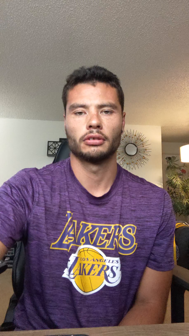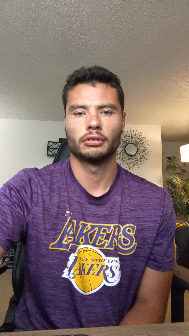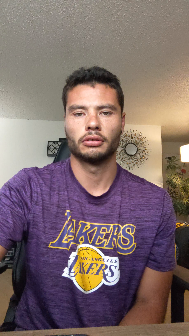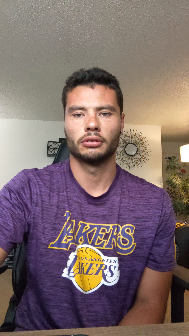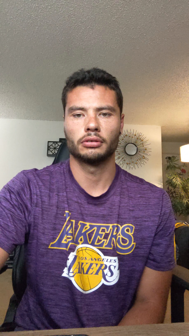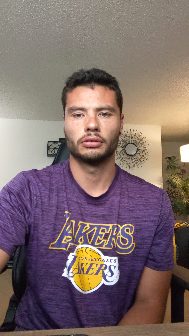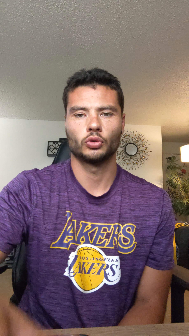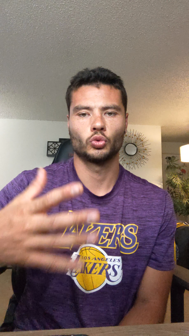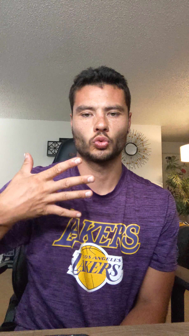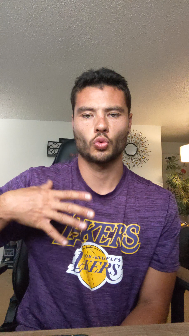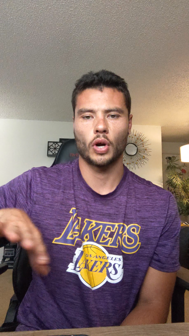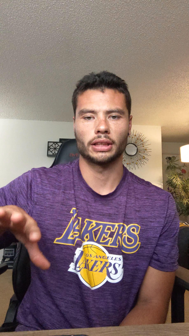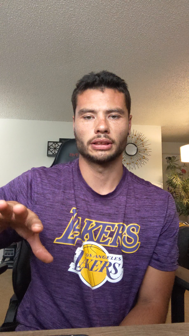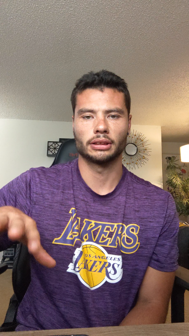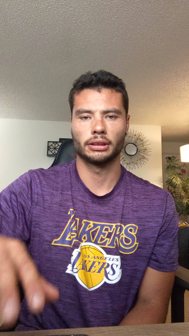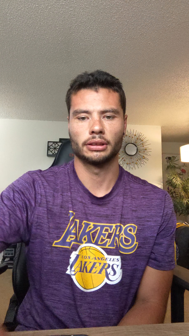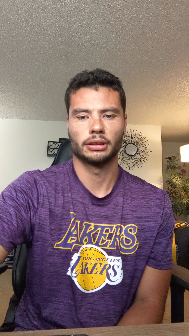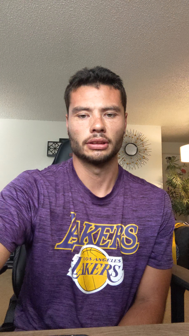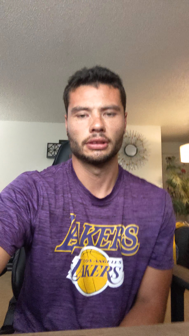dress